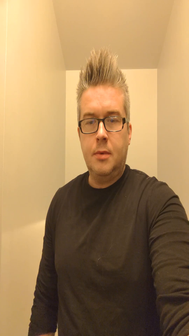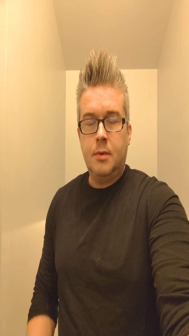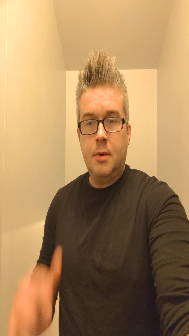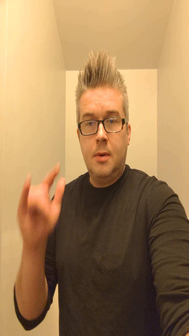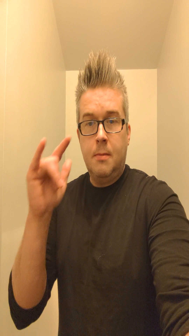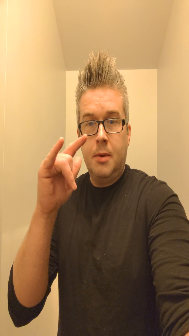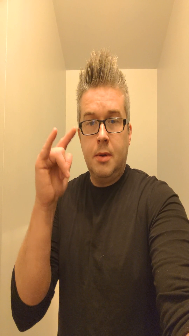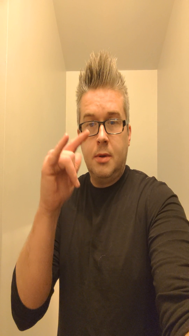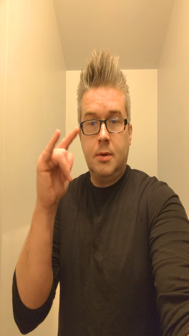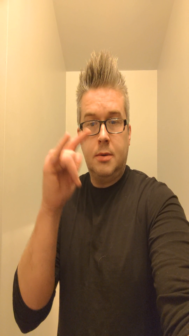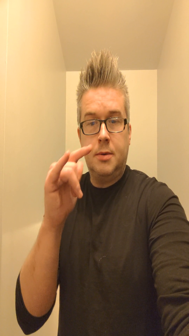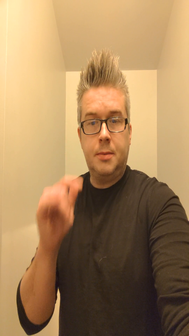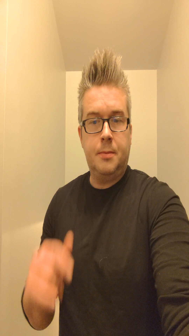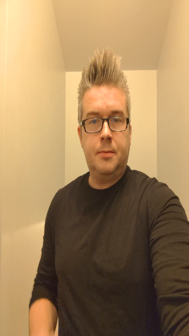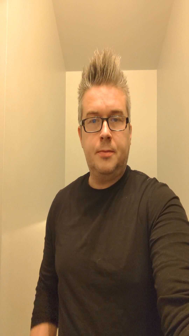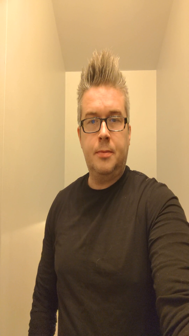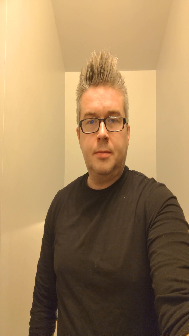airplane